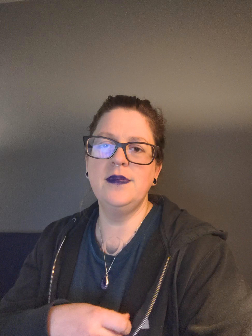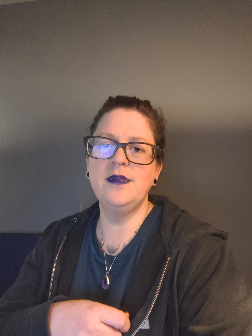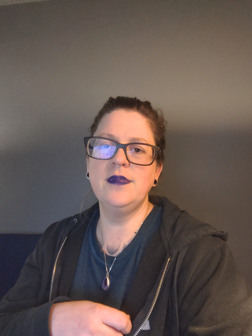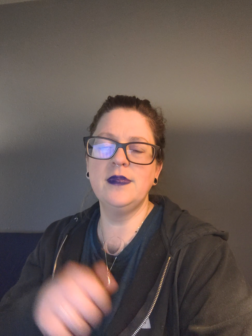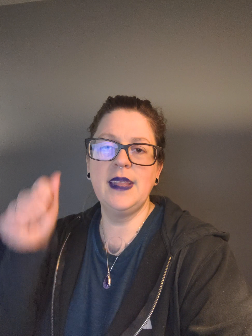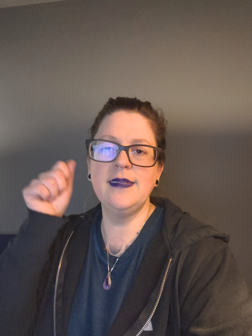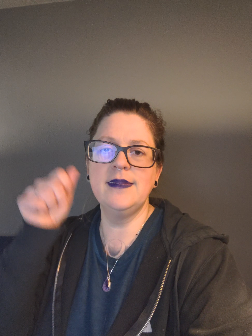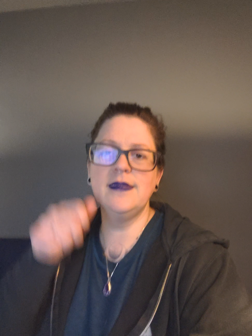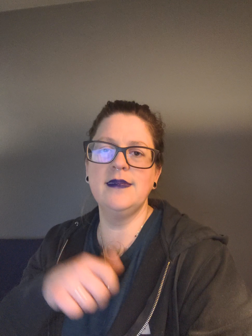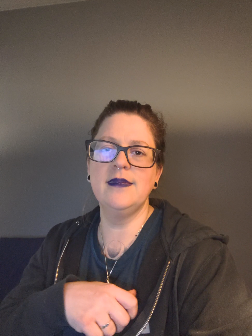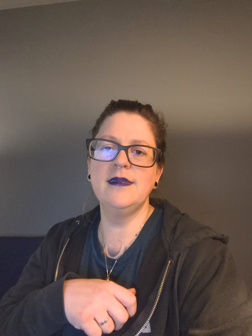aunt